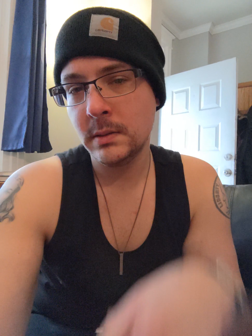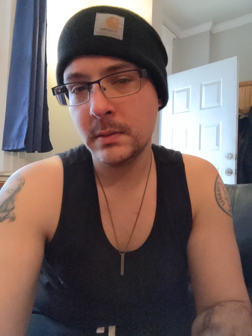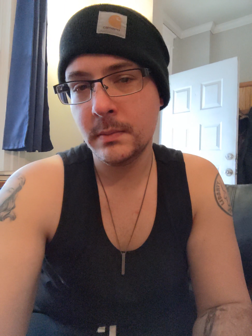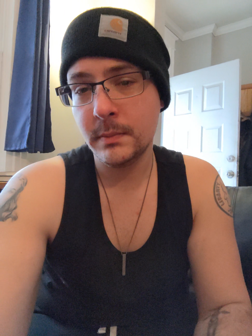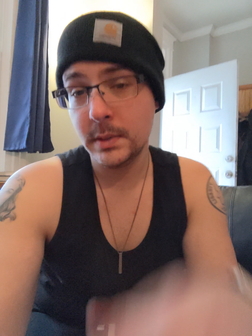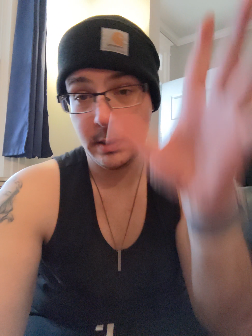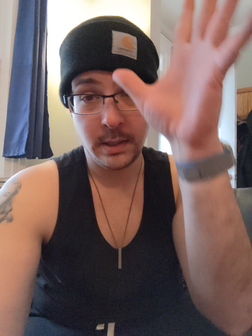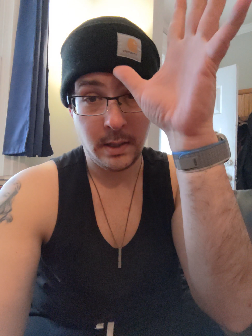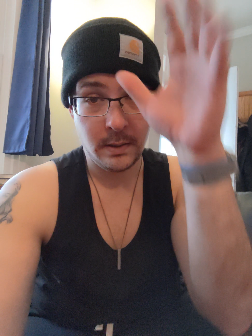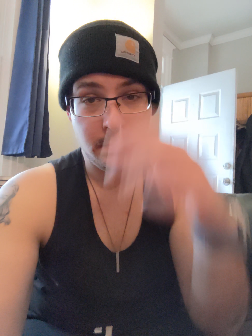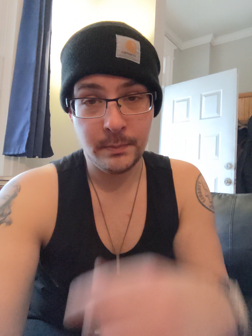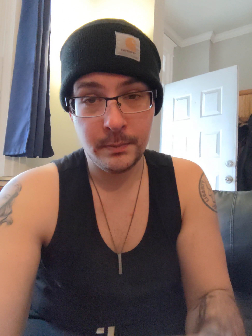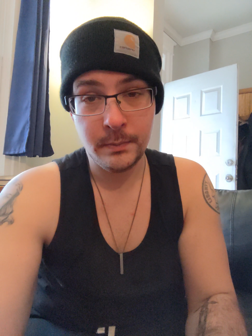dad